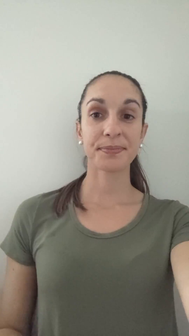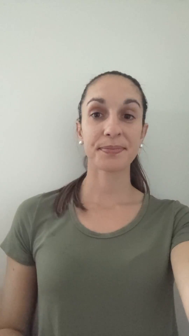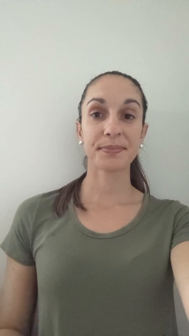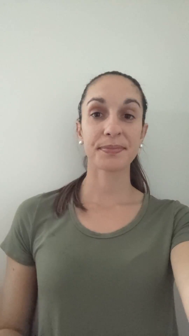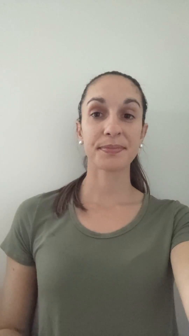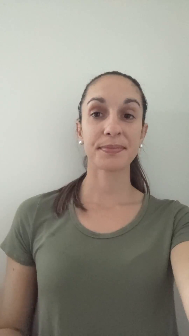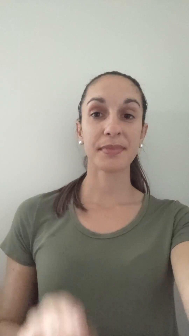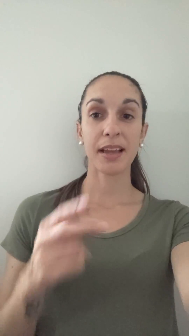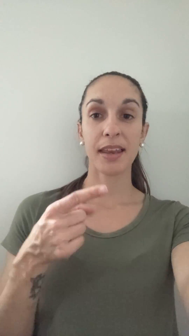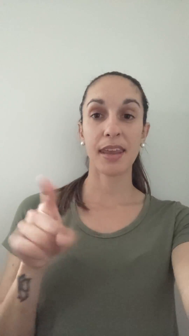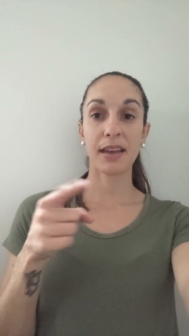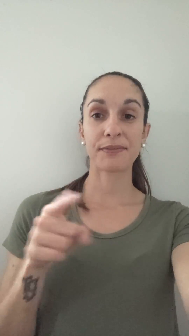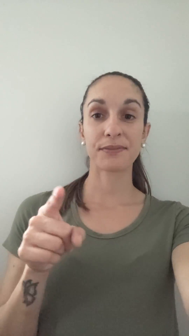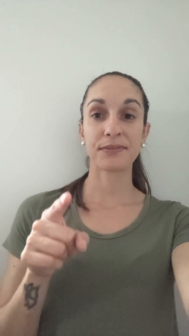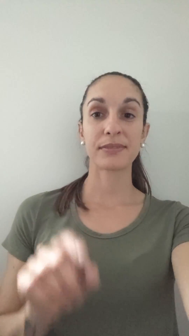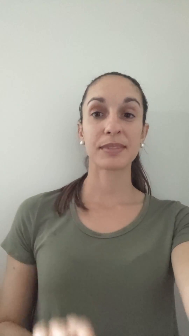knife